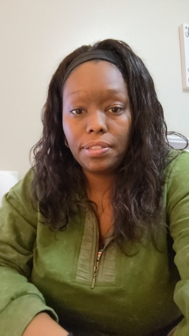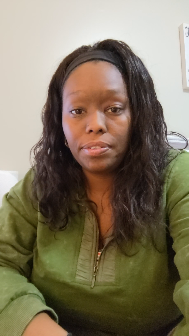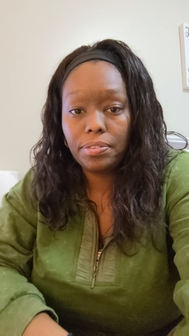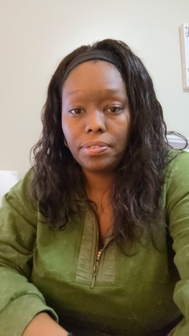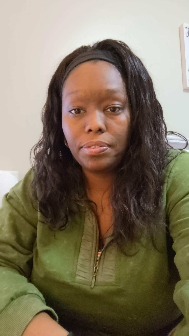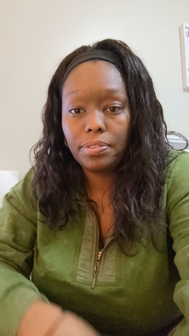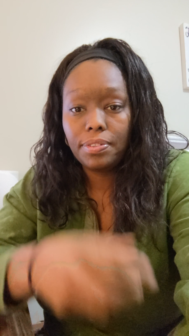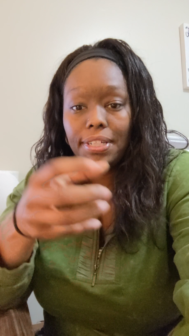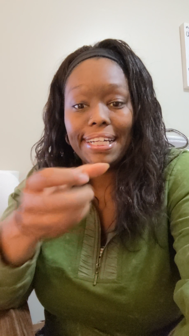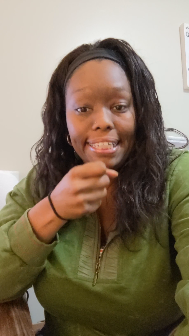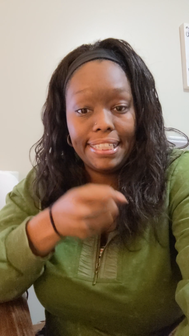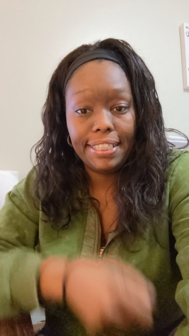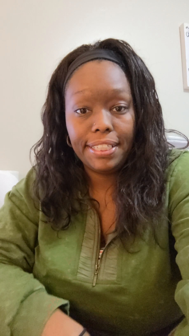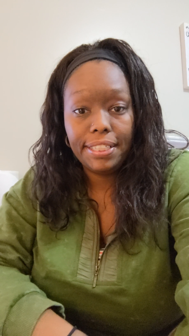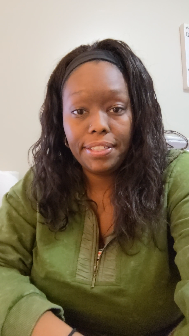get